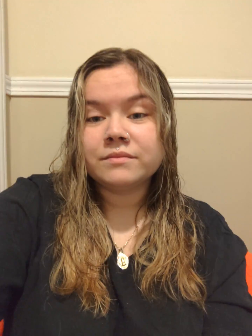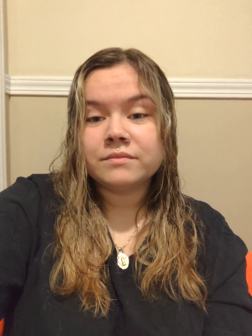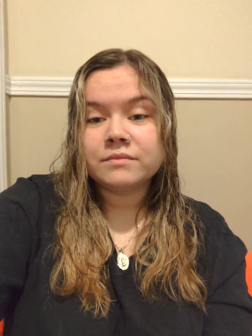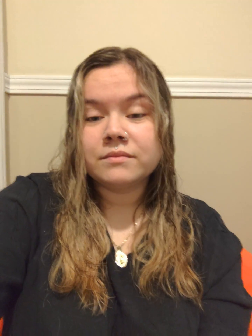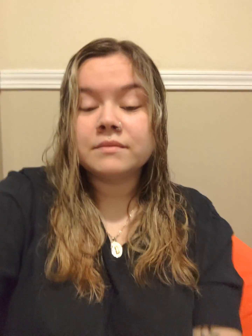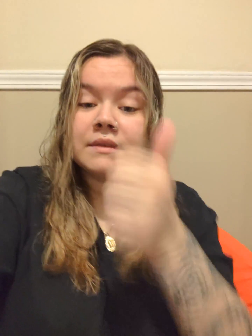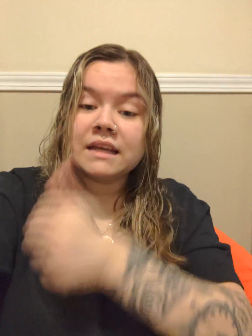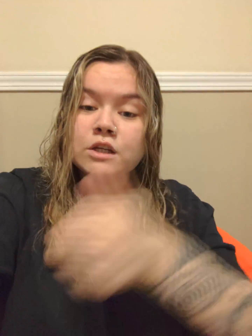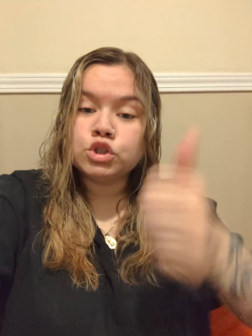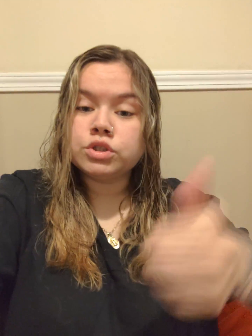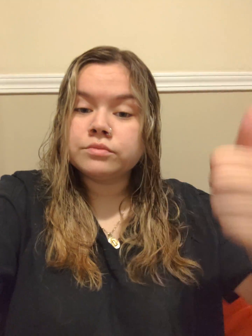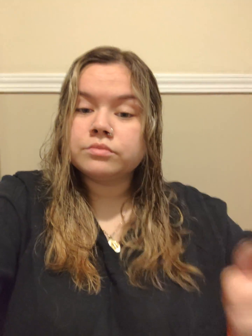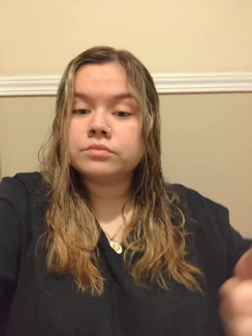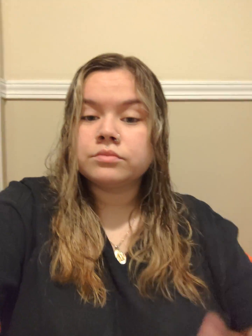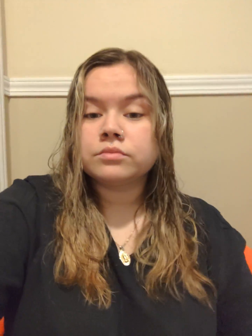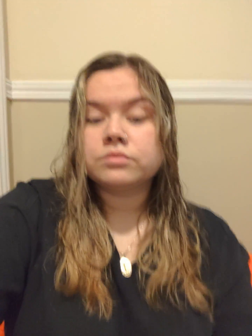each